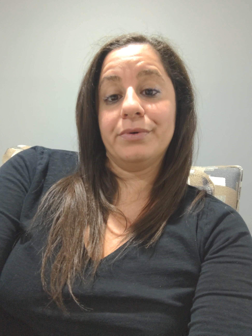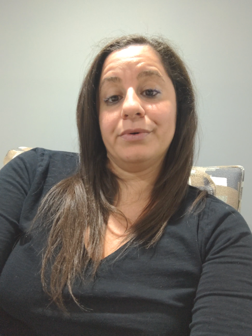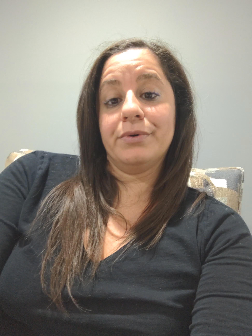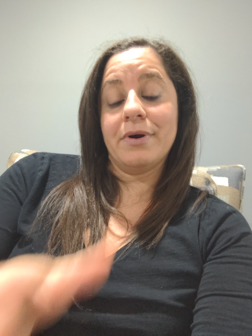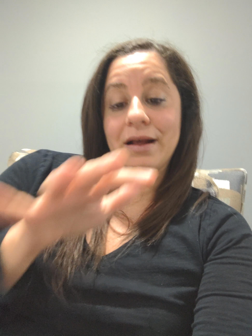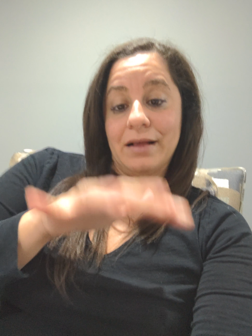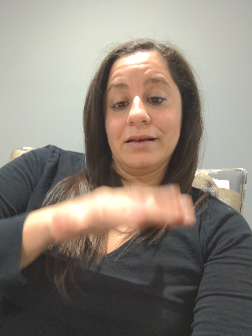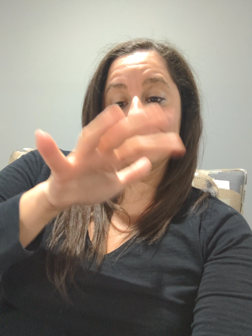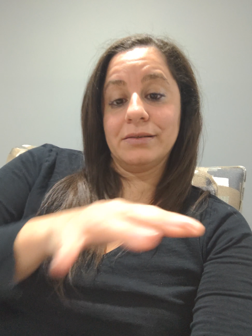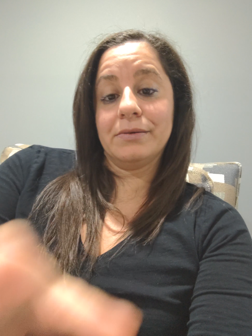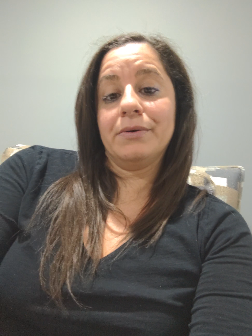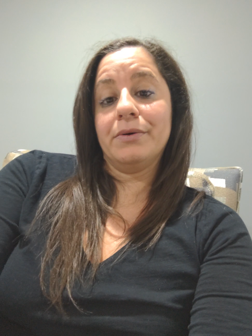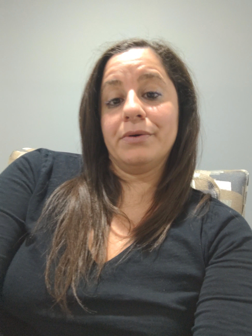alligator